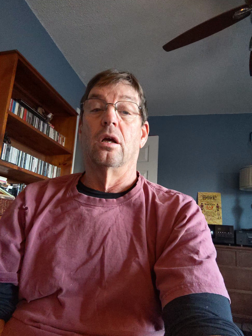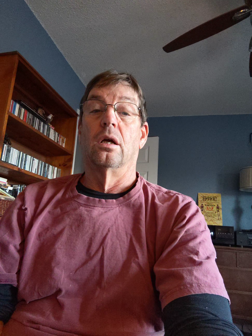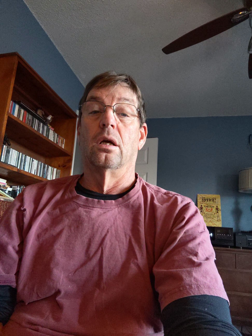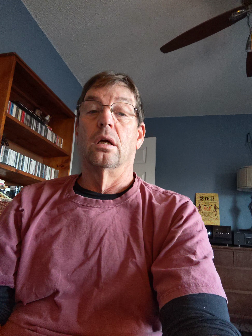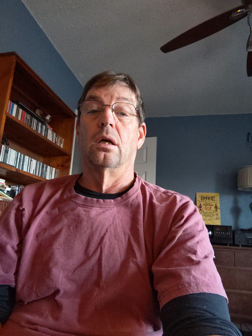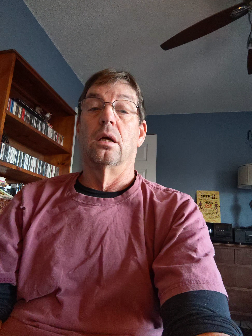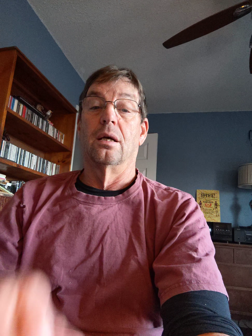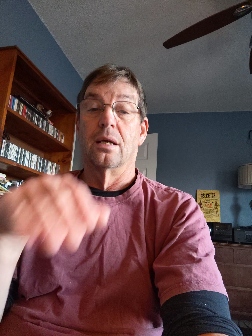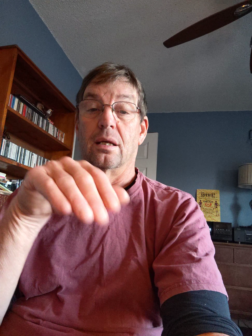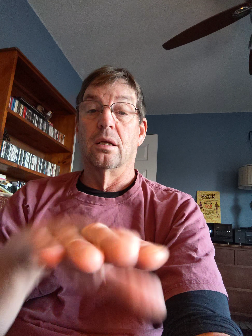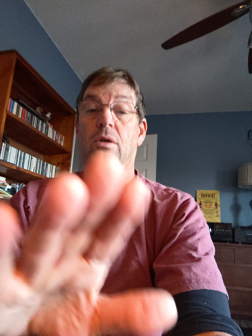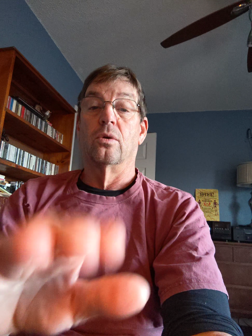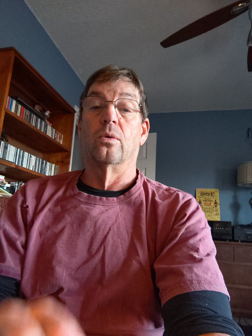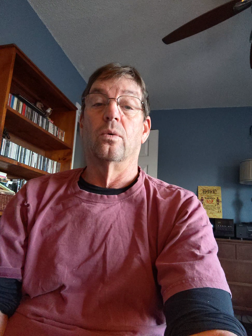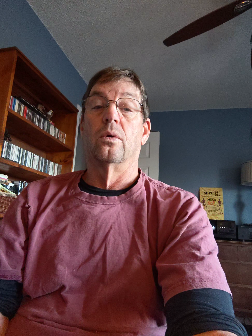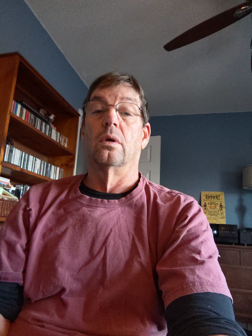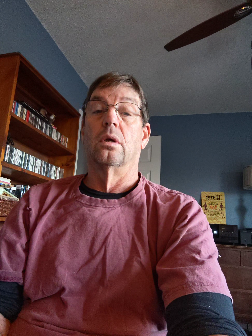into